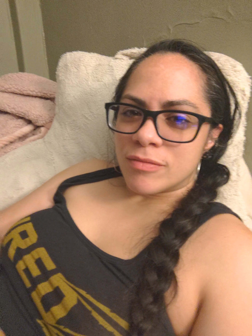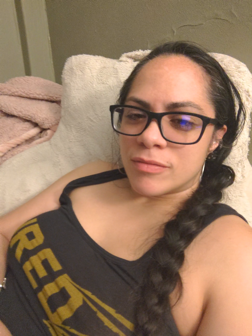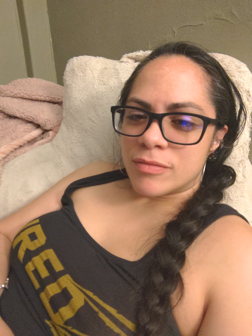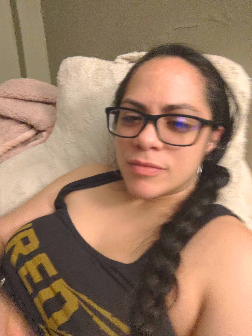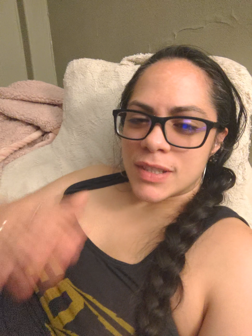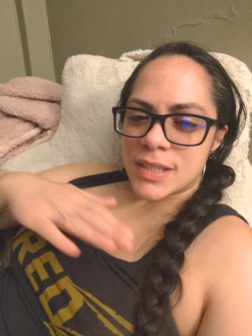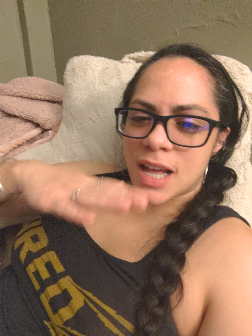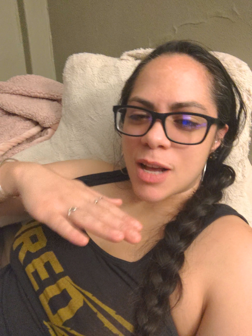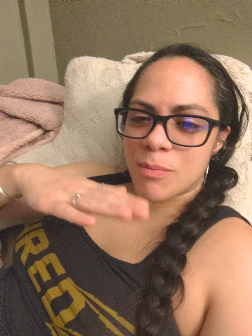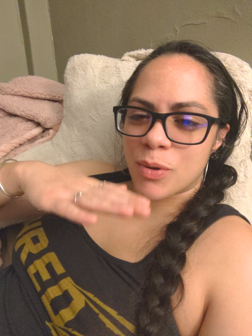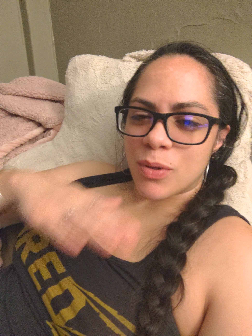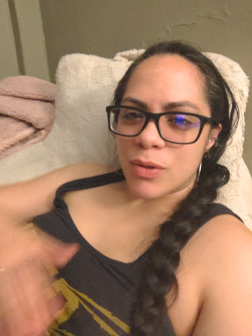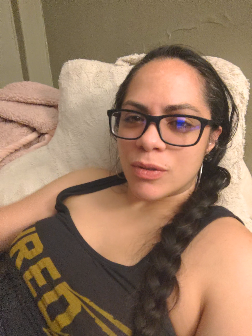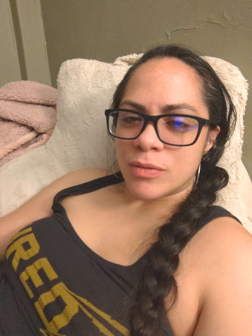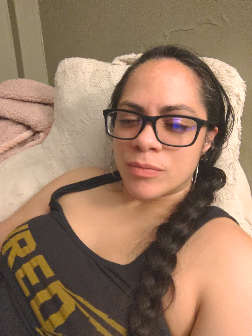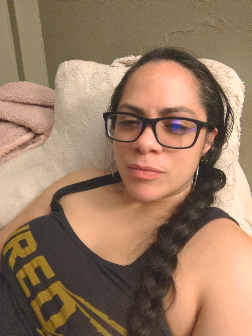table